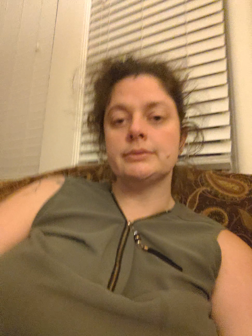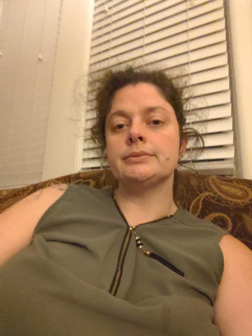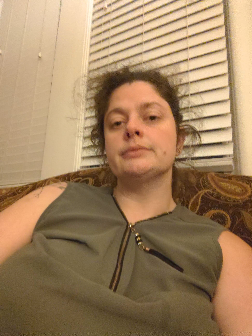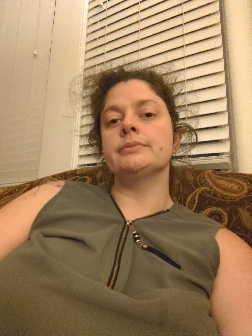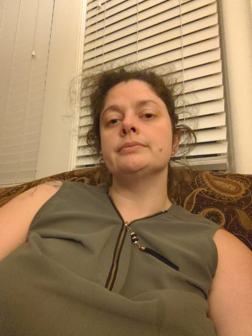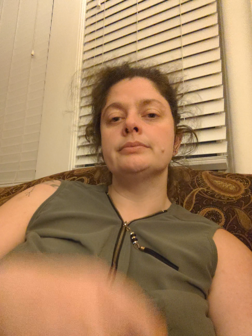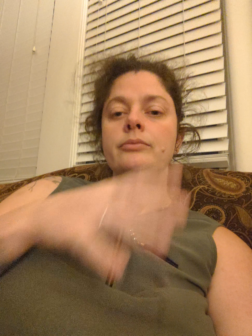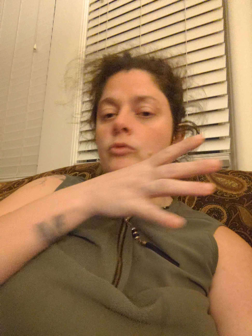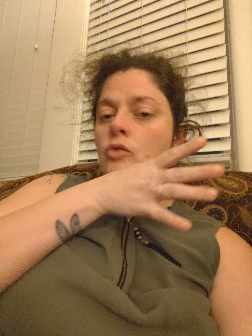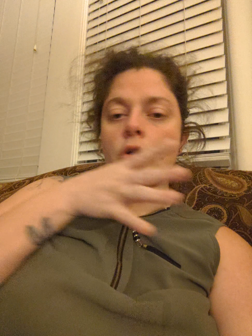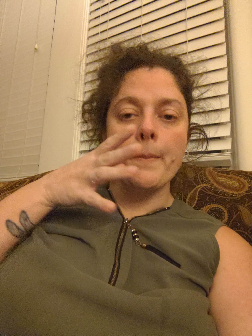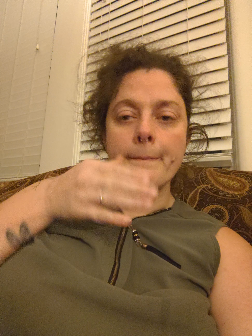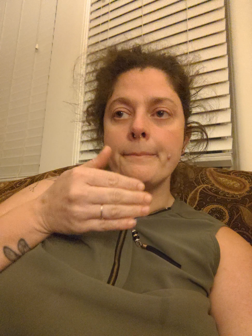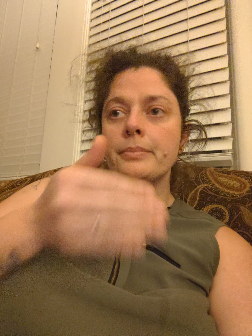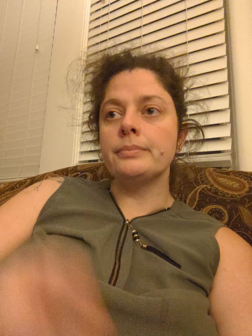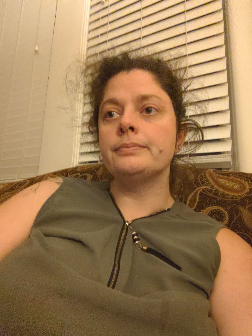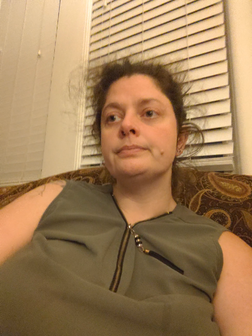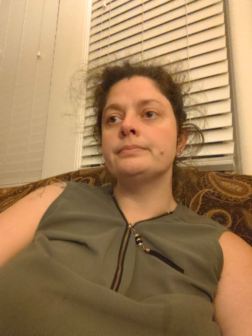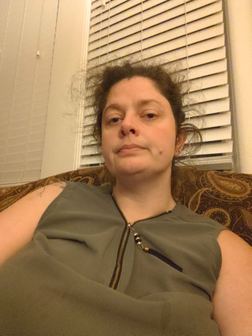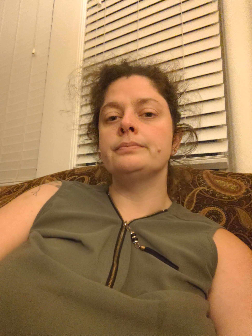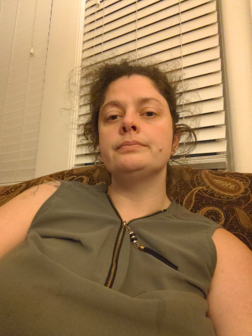farm